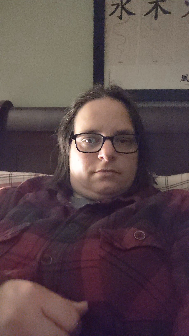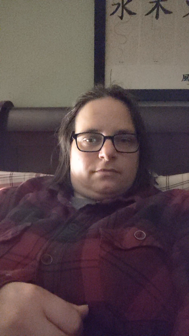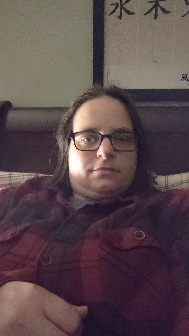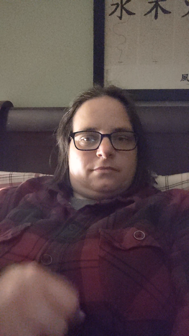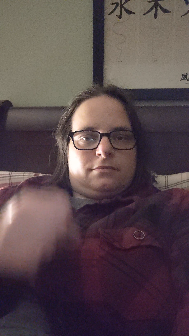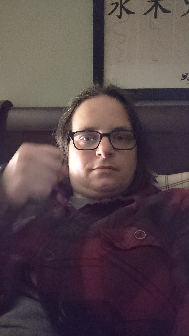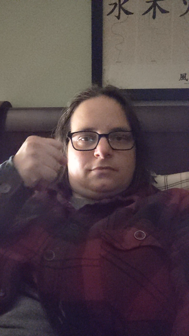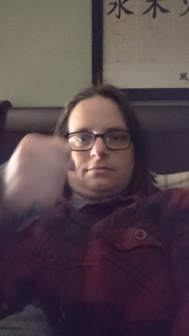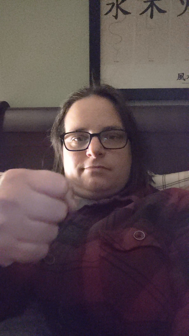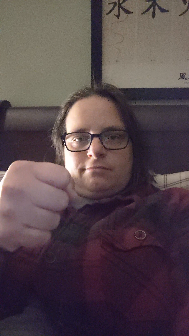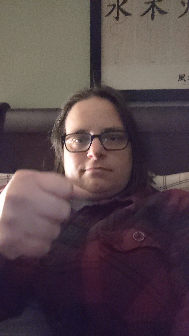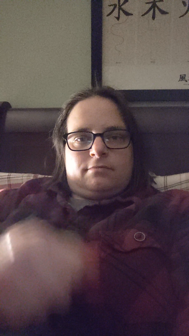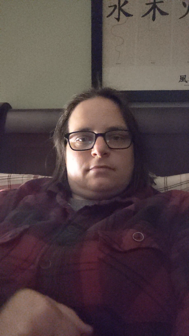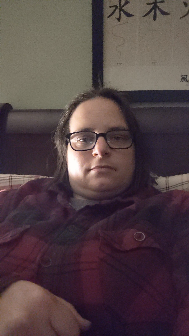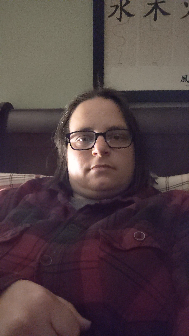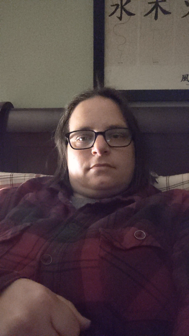hit